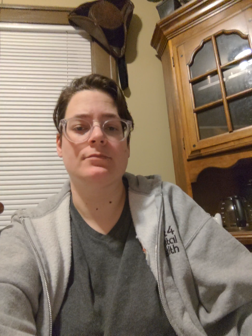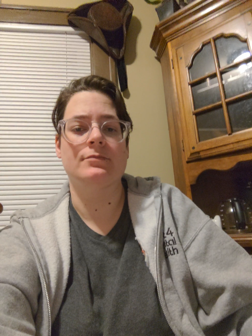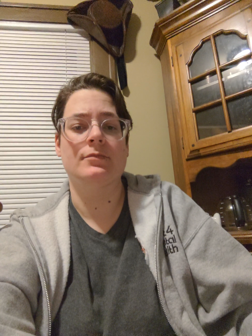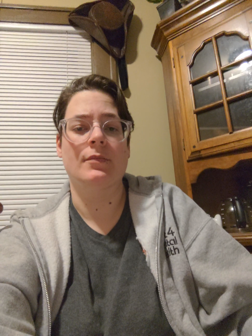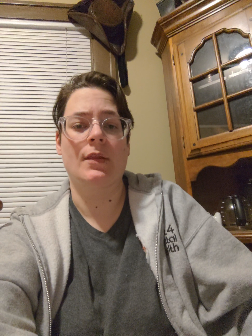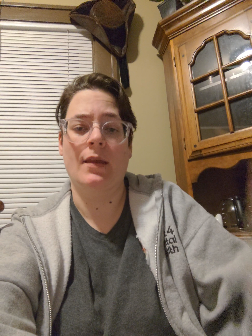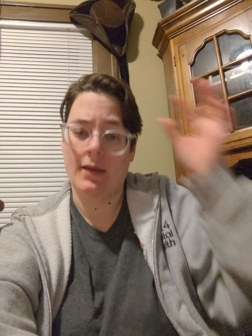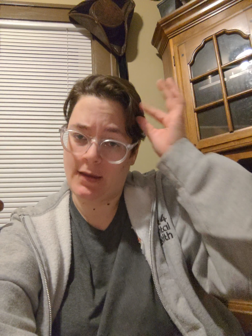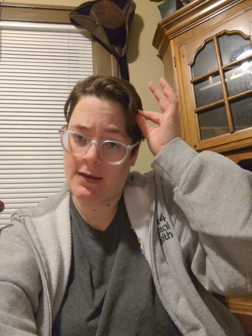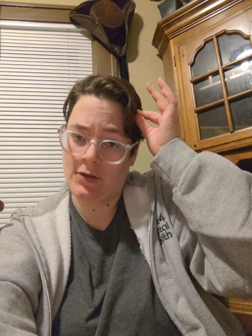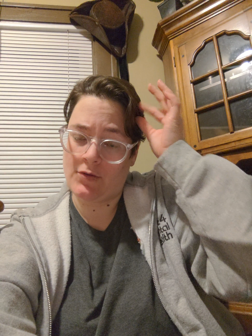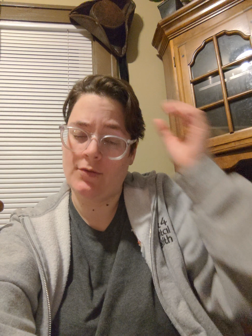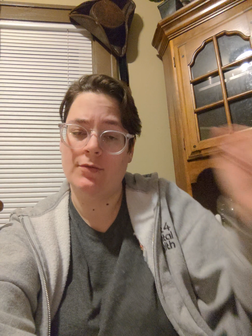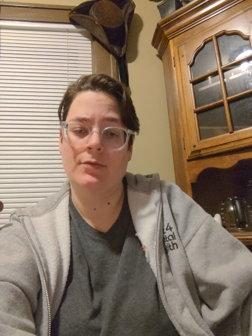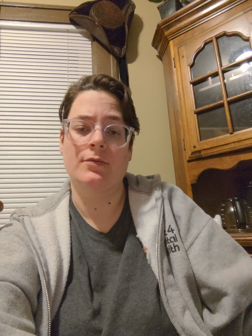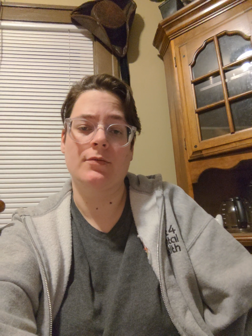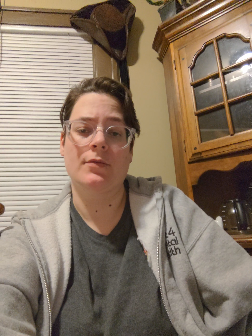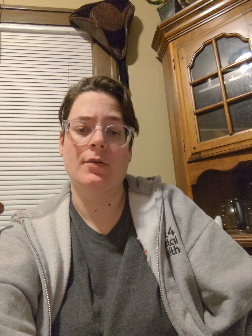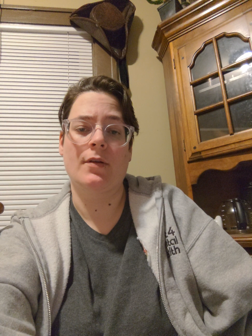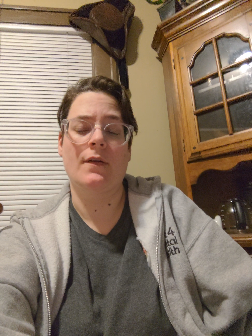hair